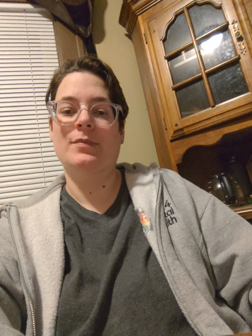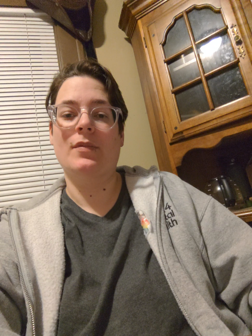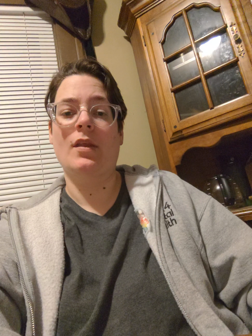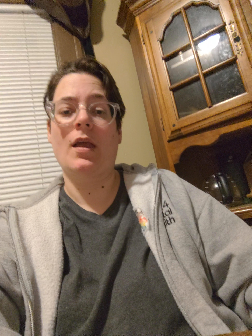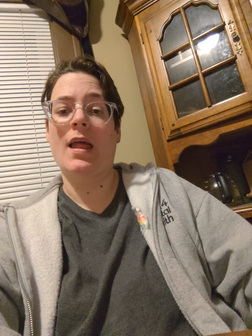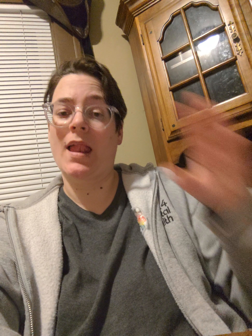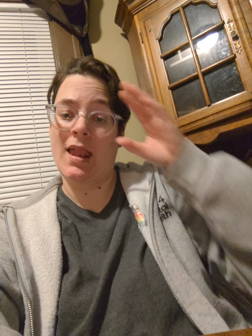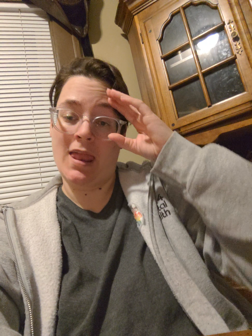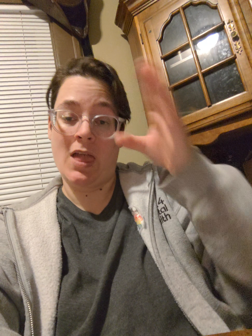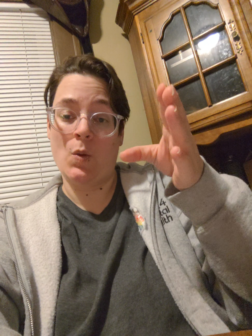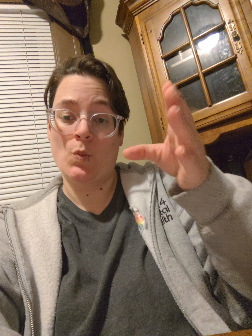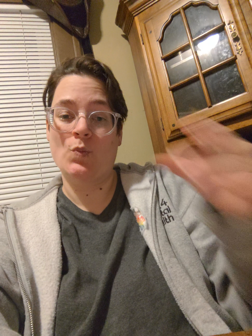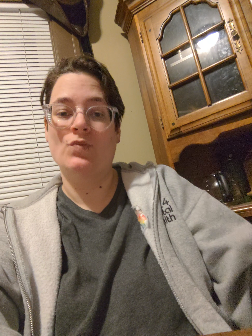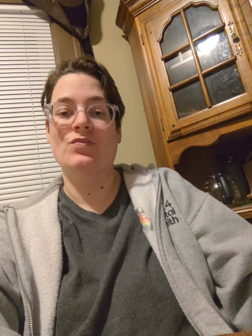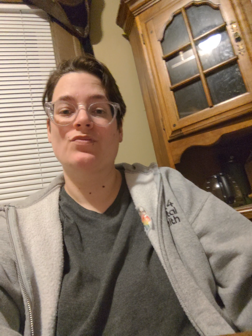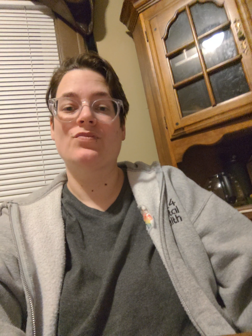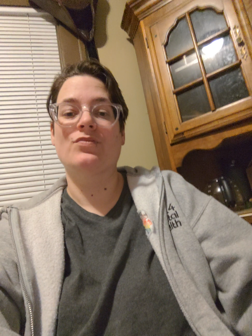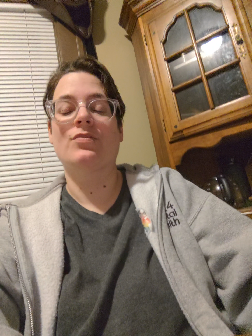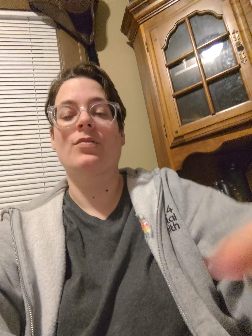hello